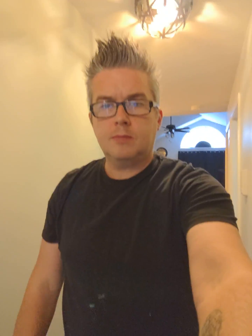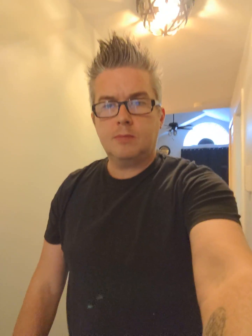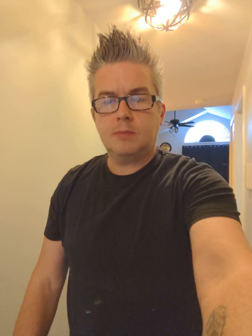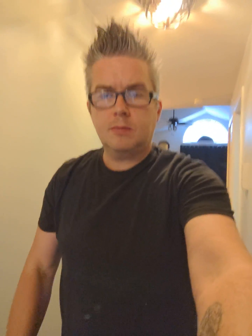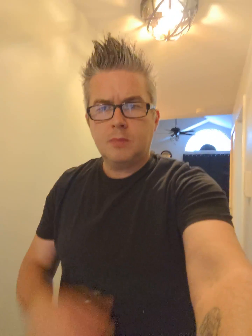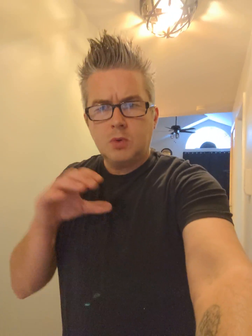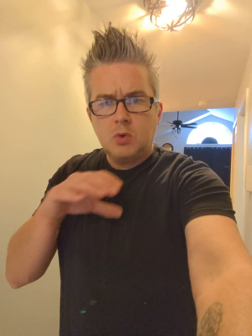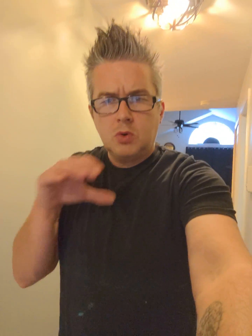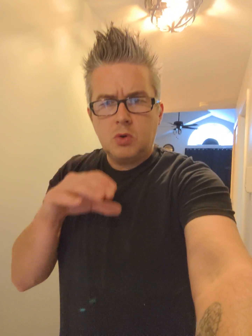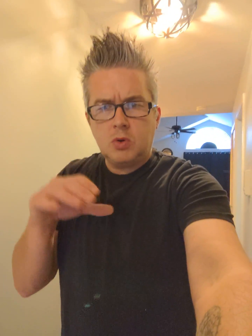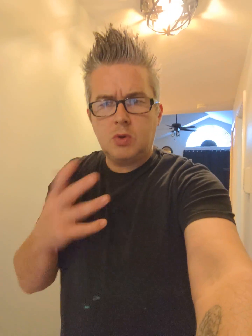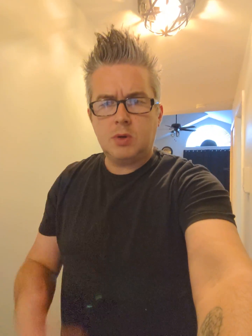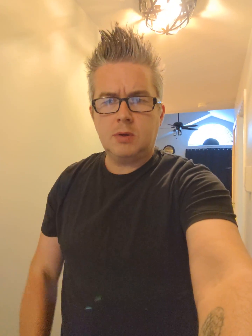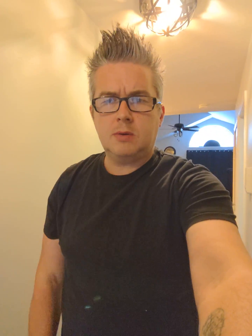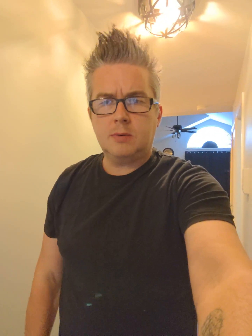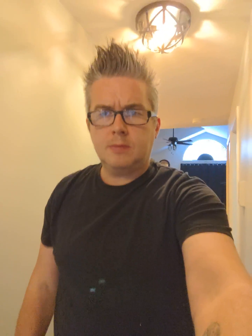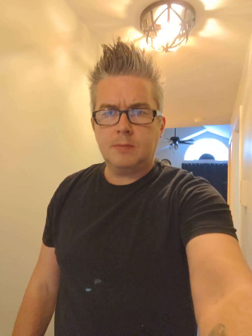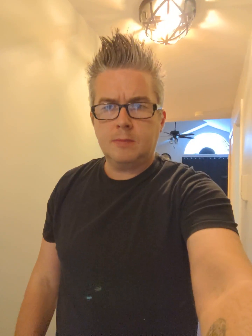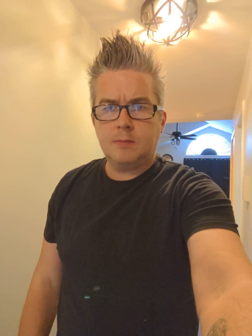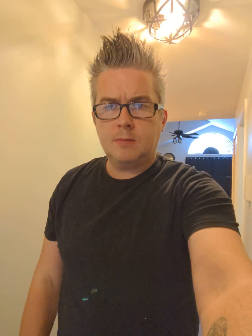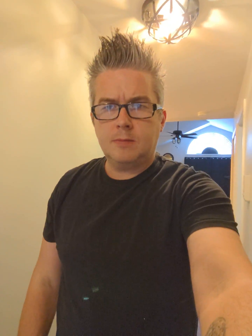does